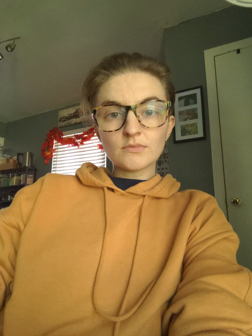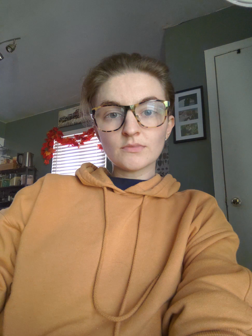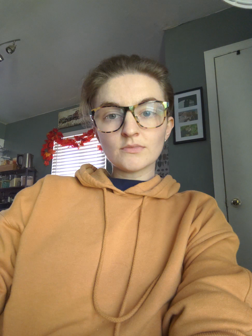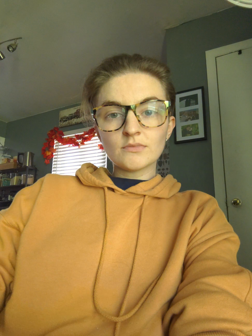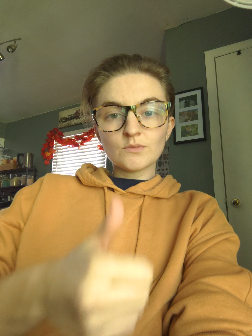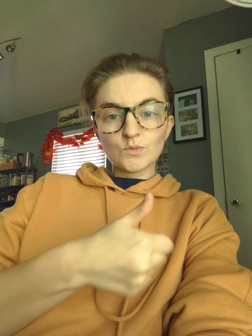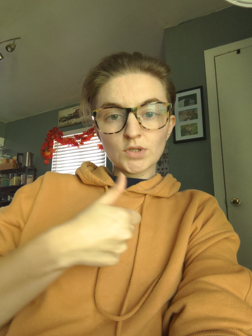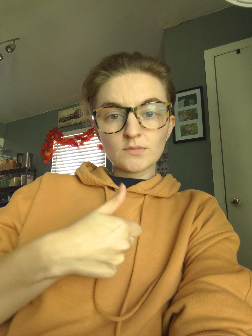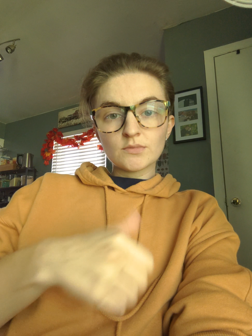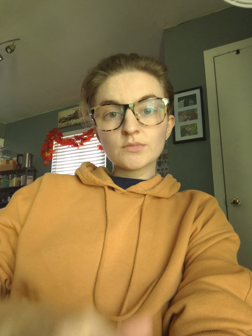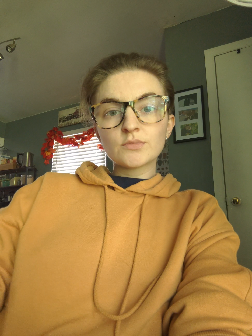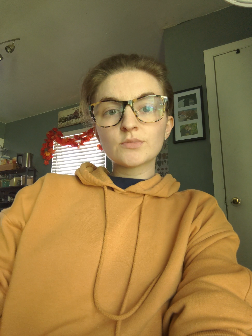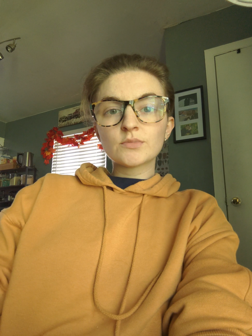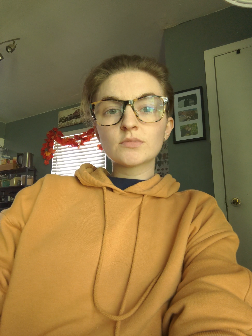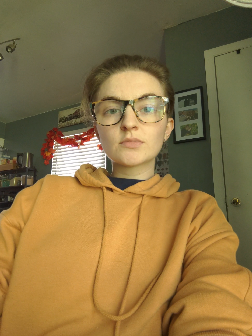basement